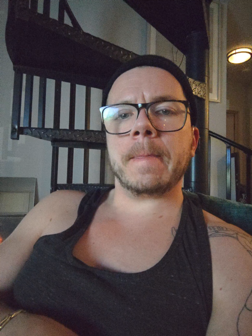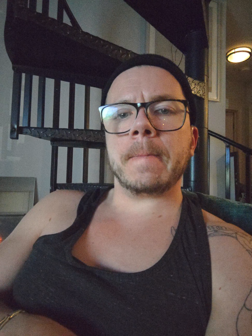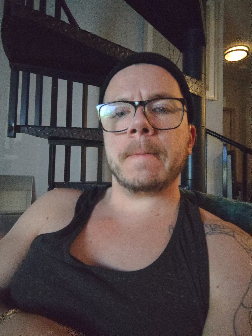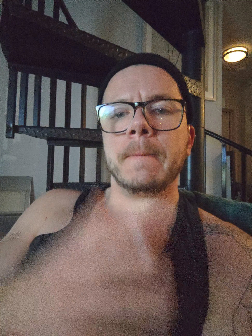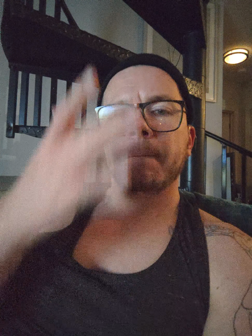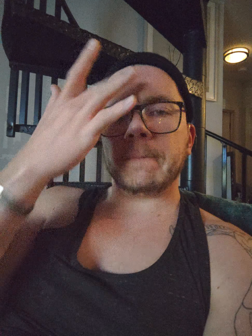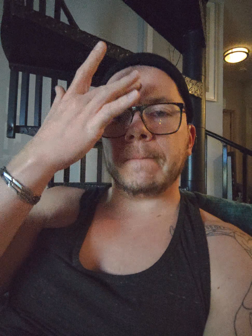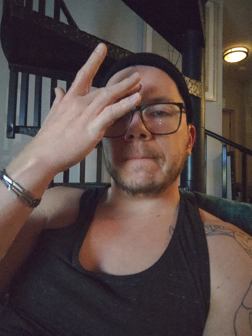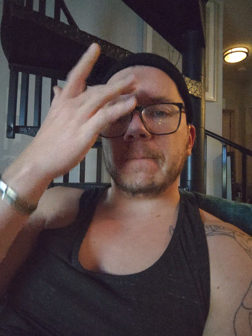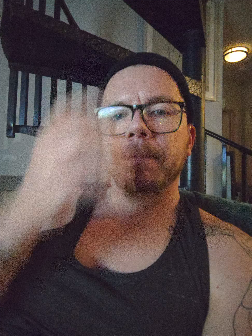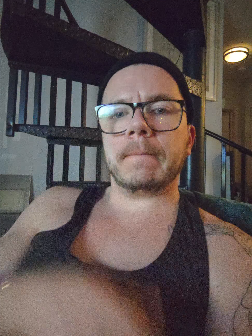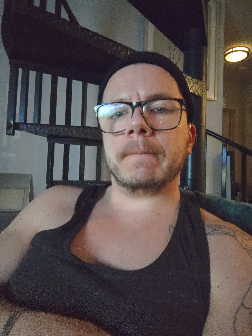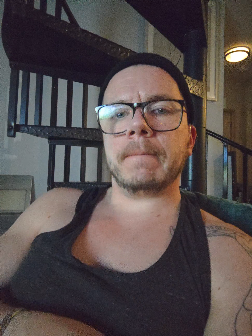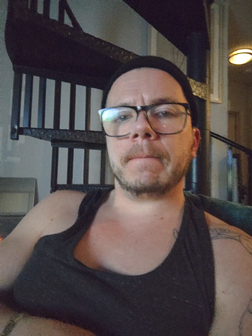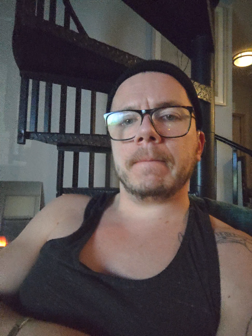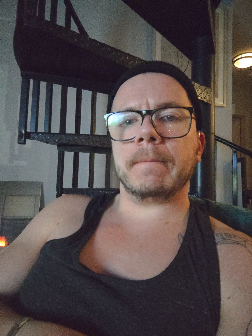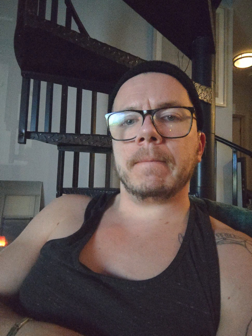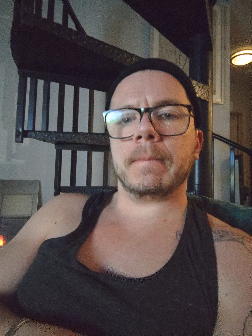sick